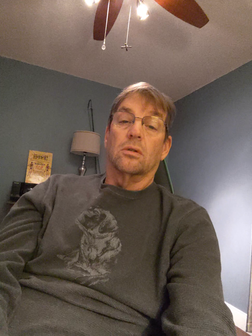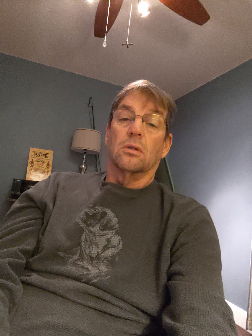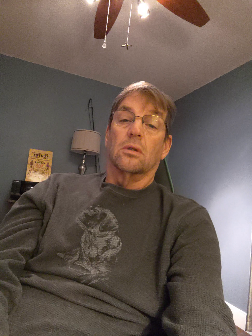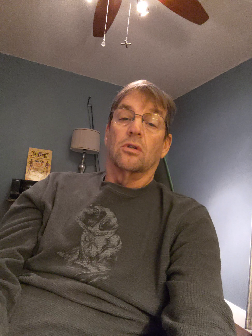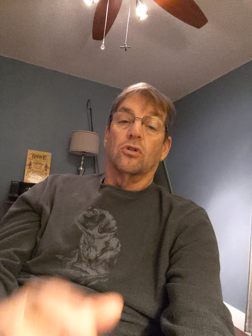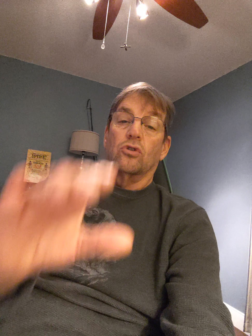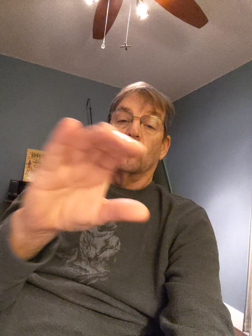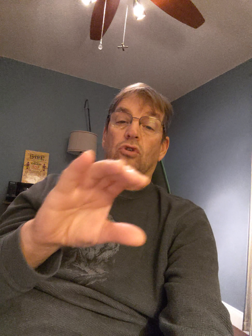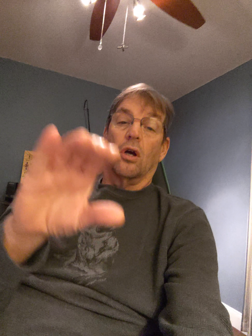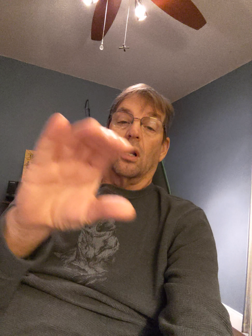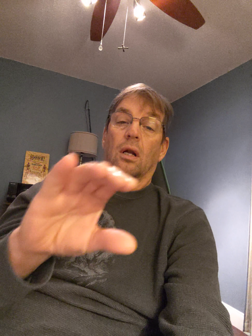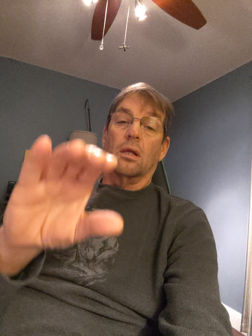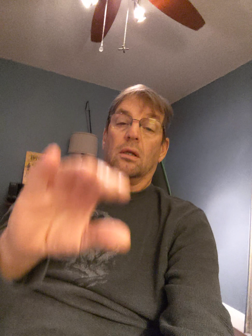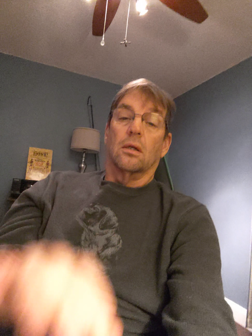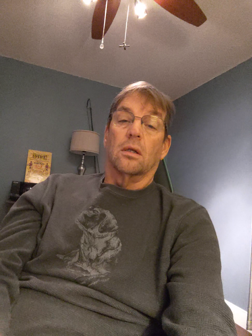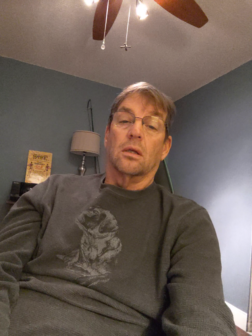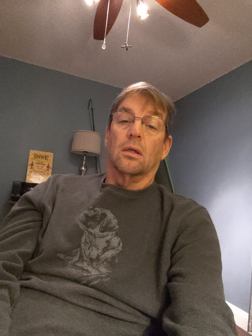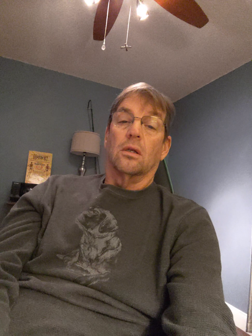chocolate